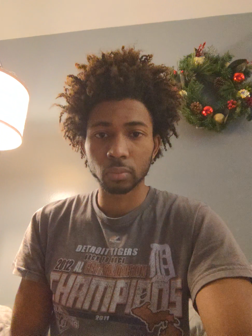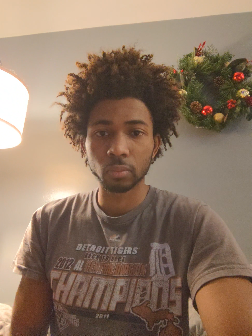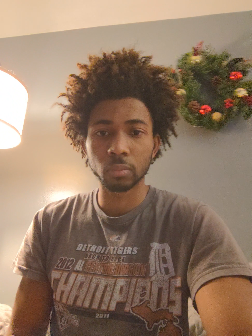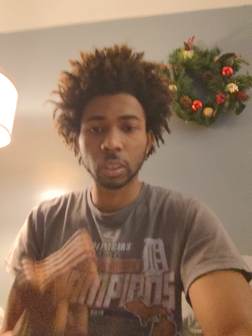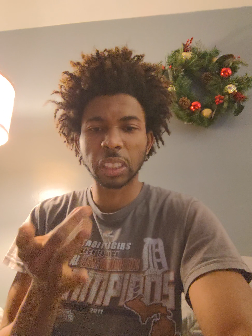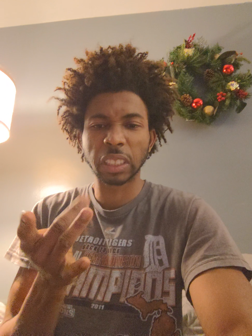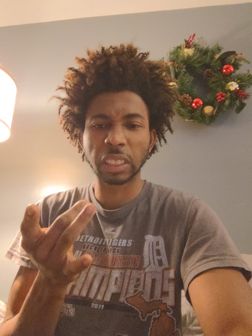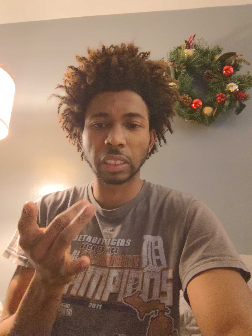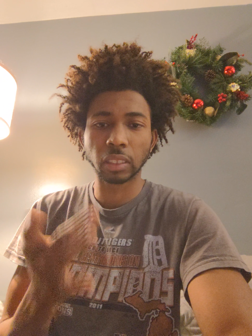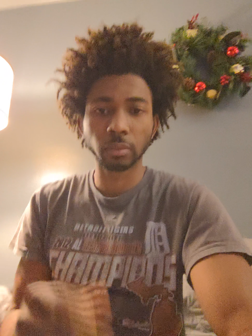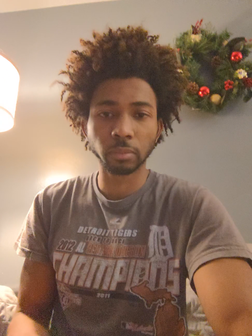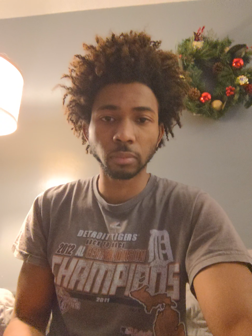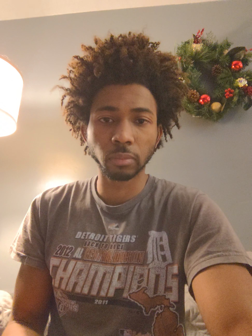sticky